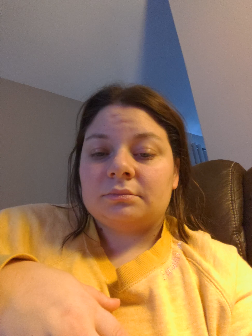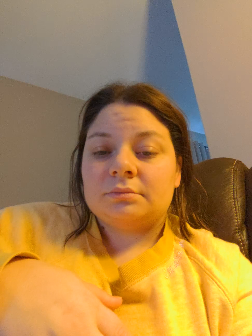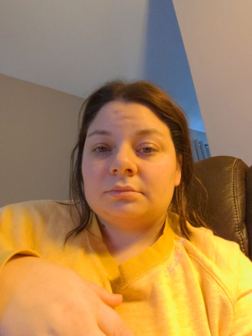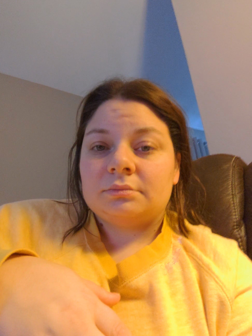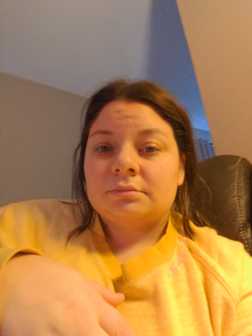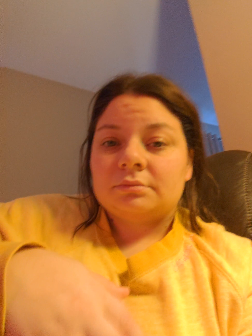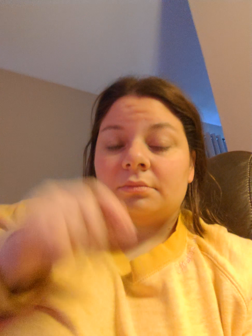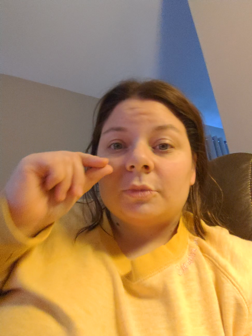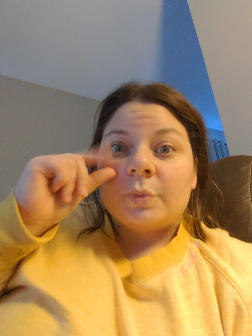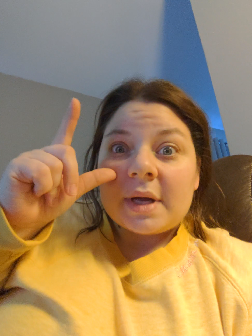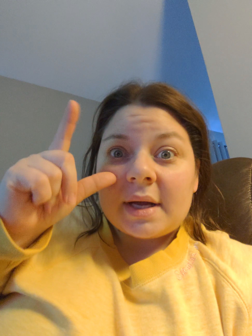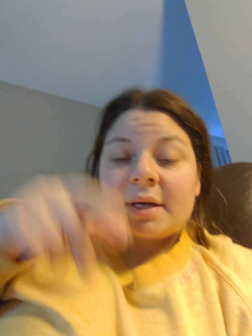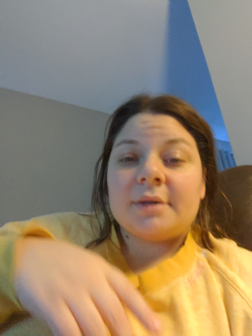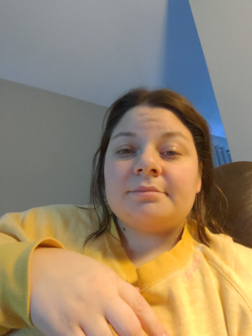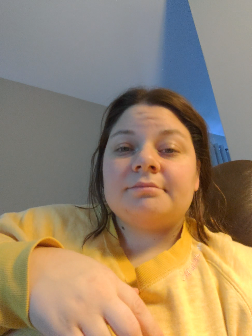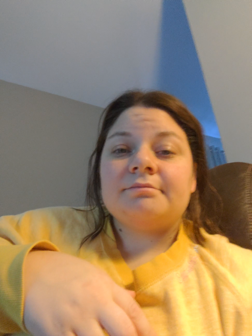awake